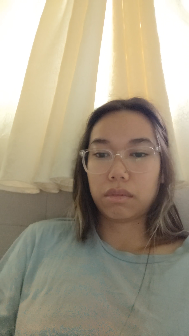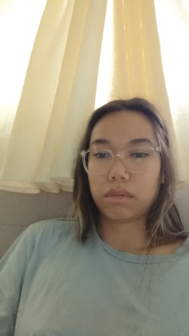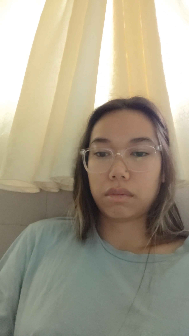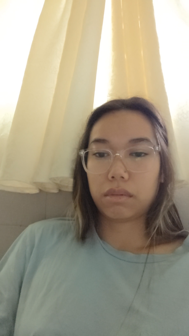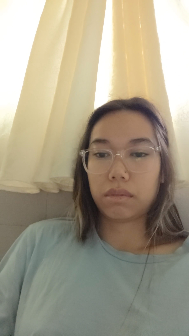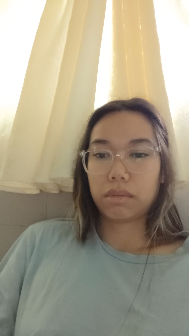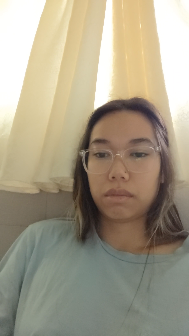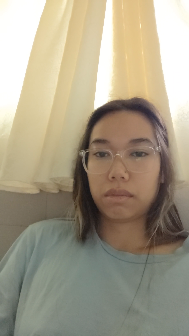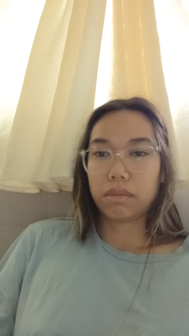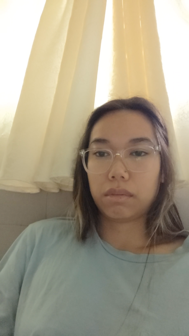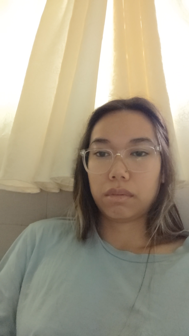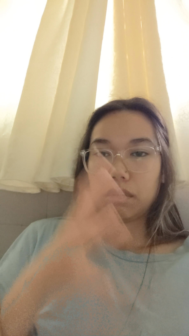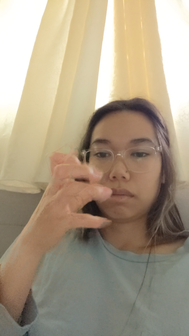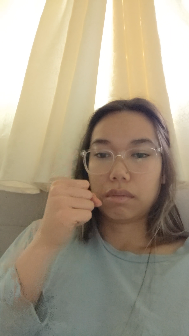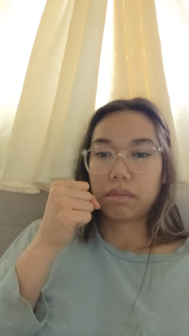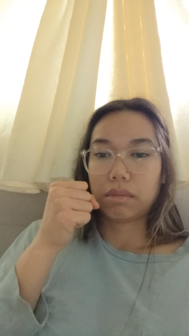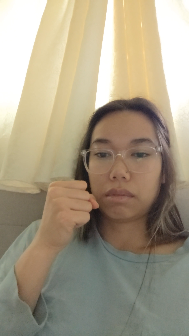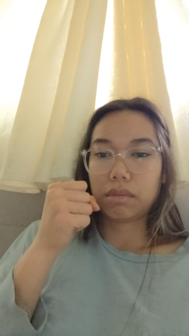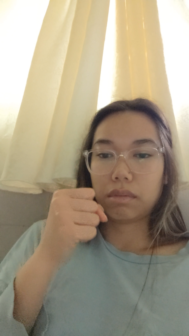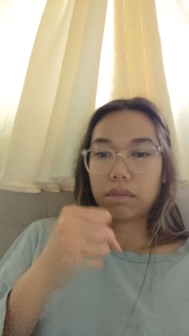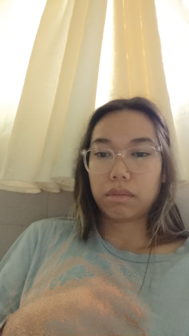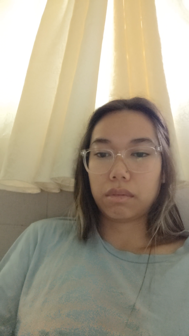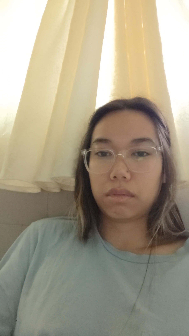get